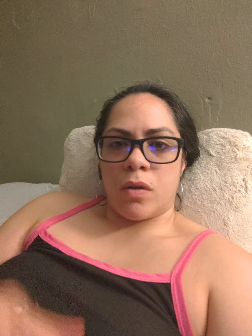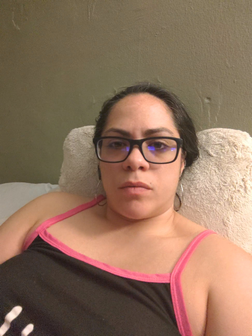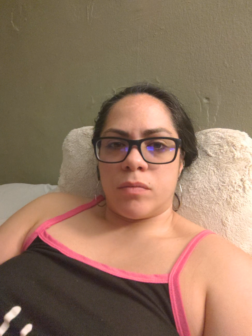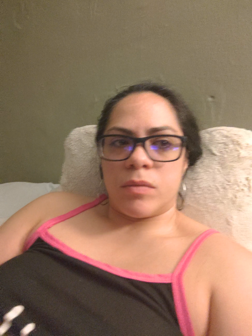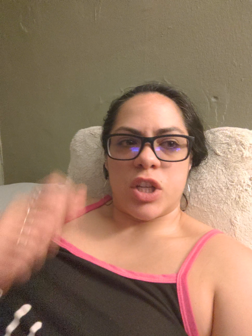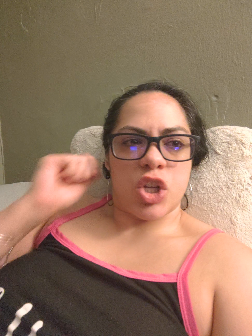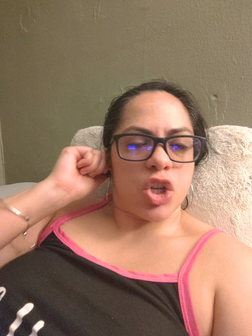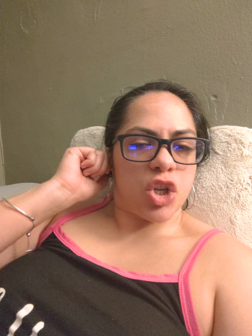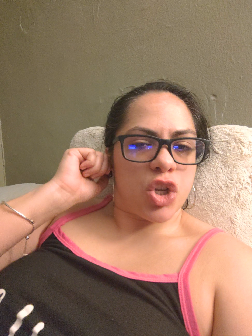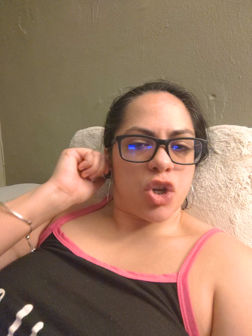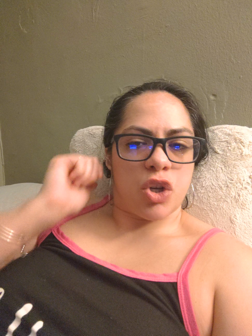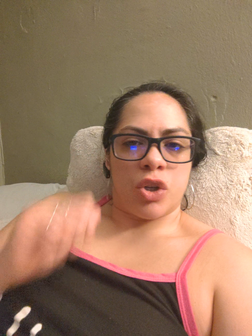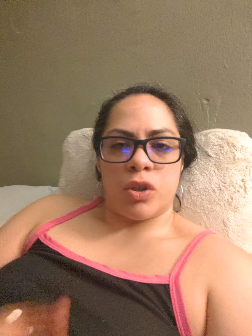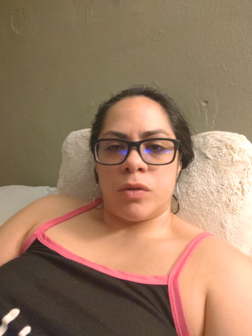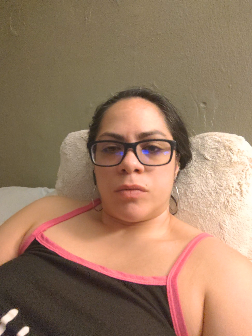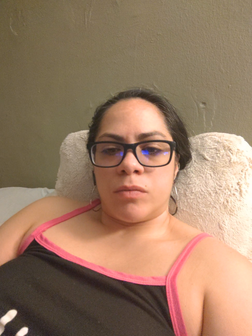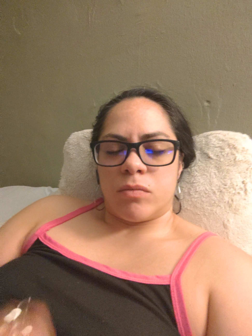ear